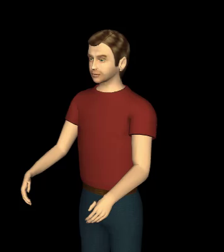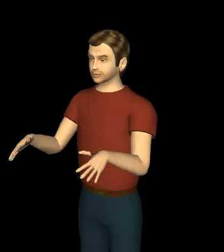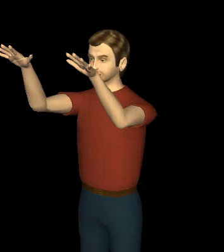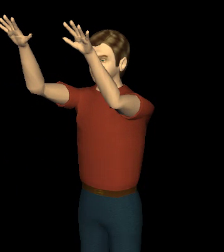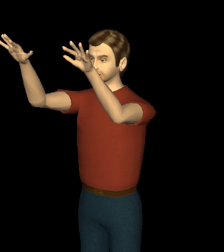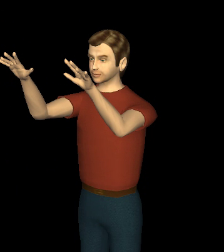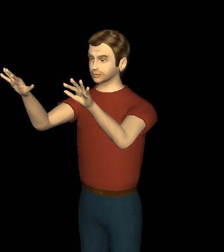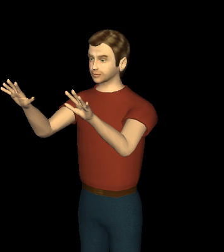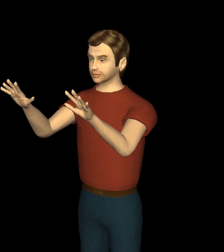ثلج